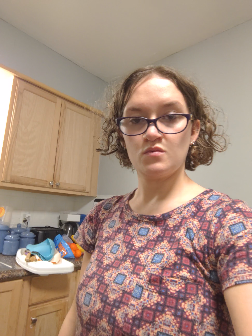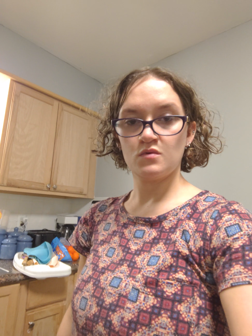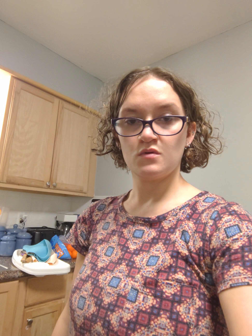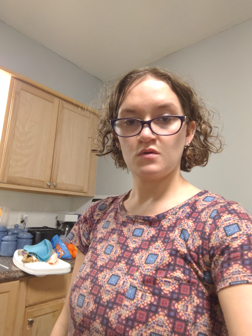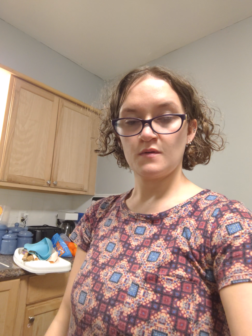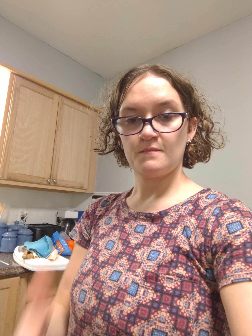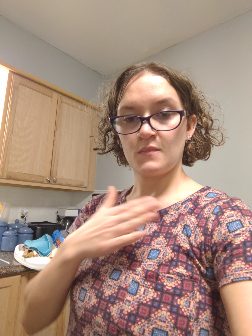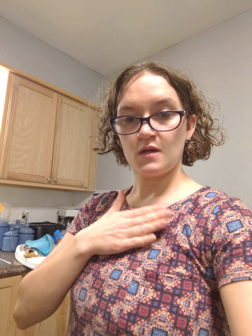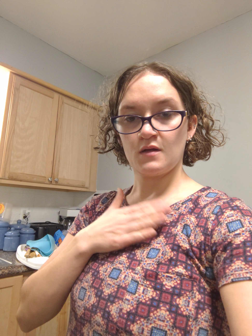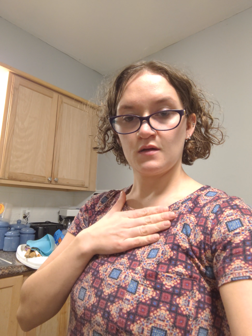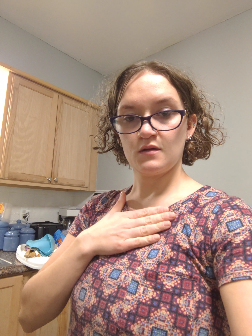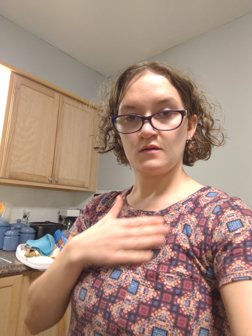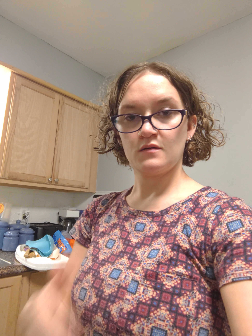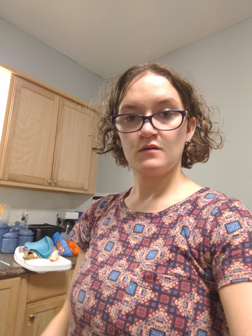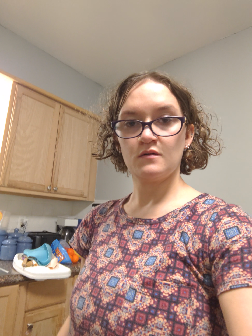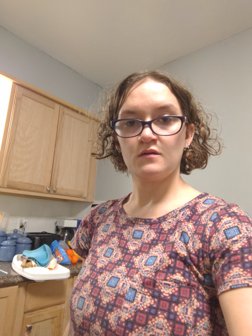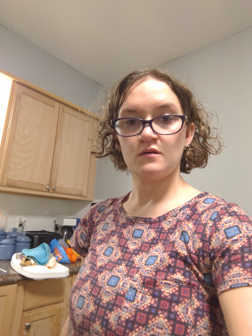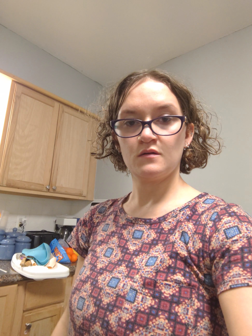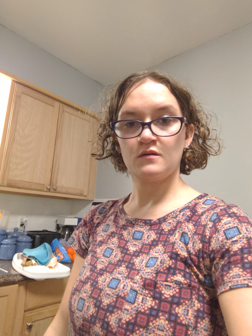my